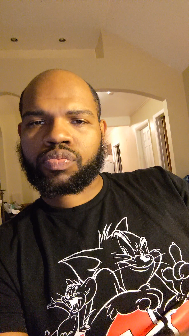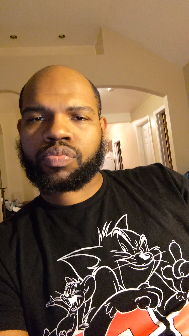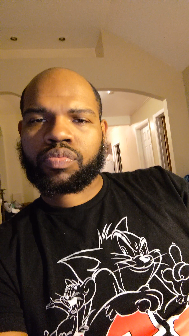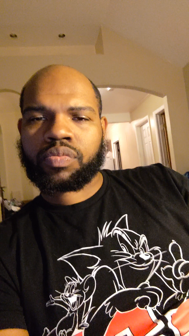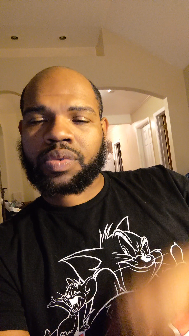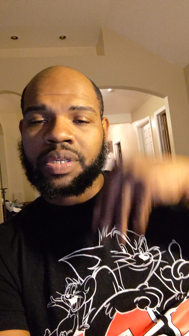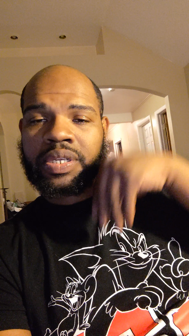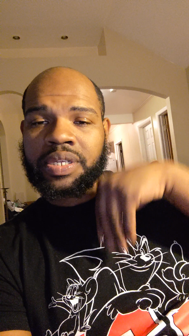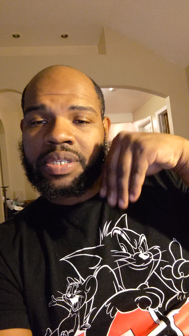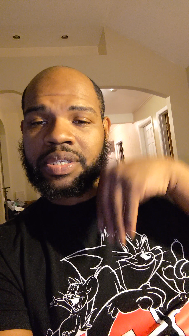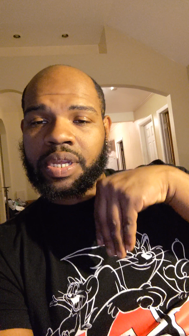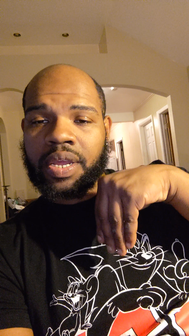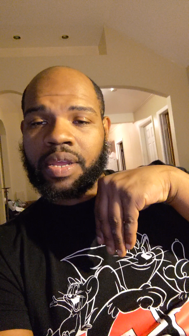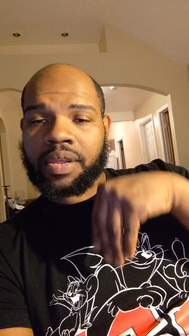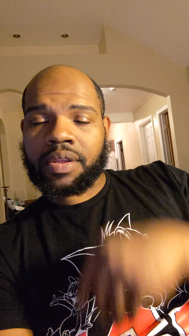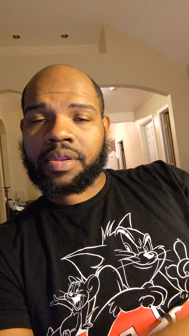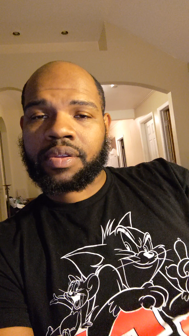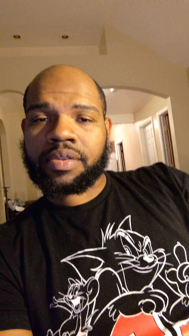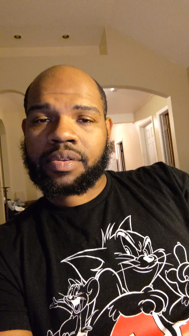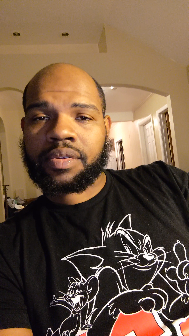inside